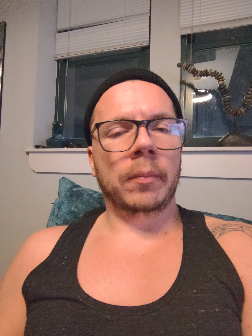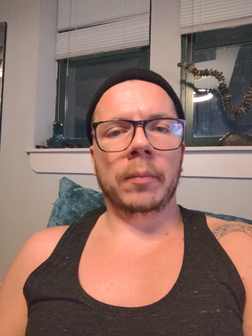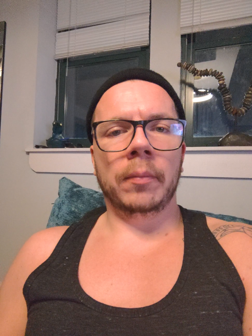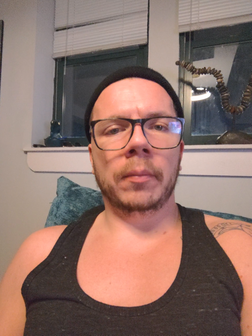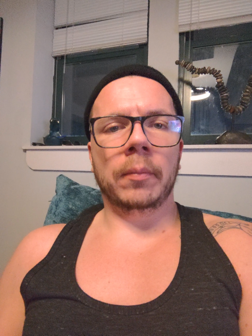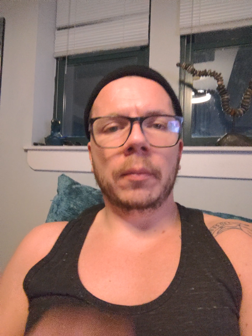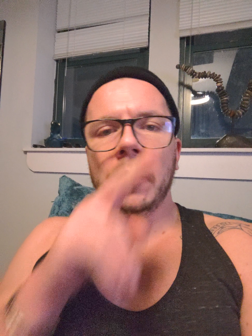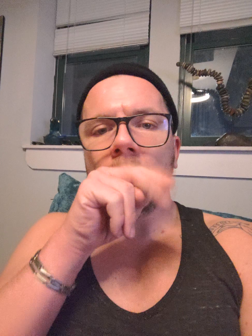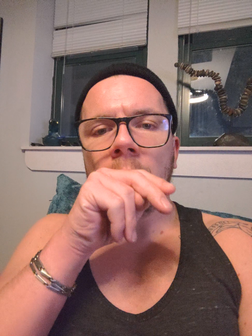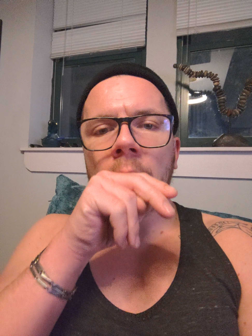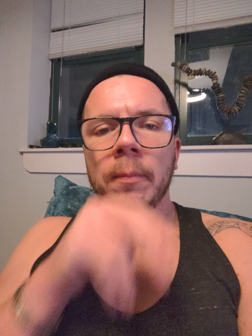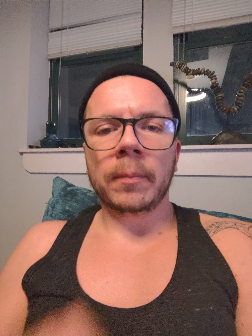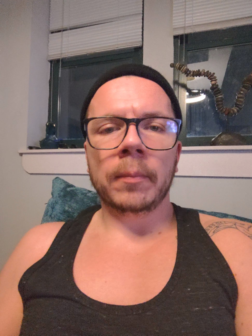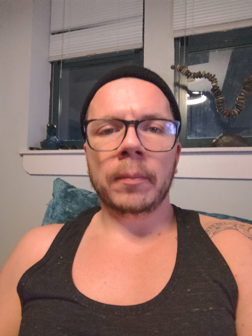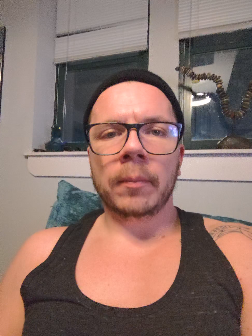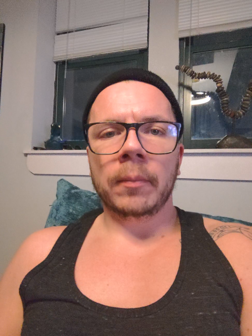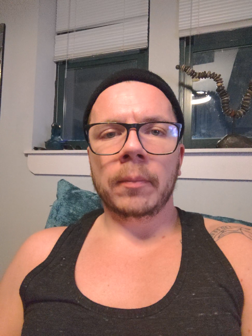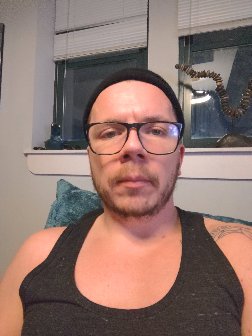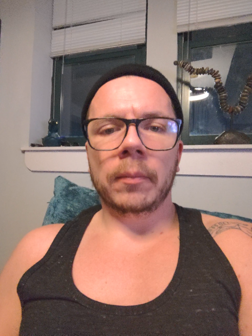tongue